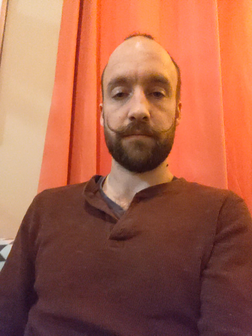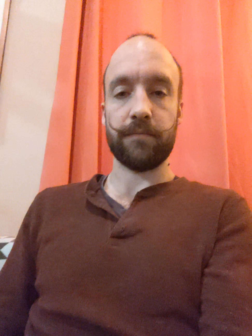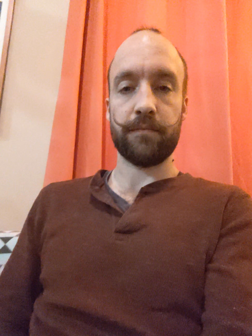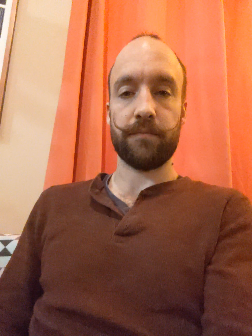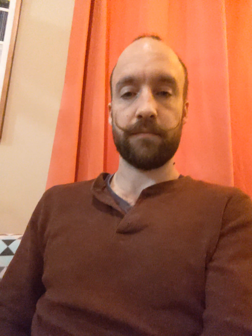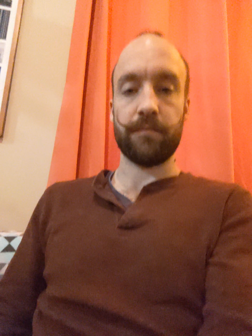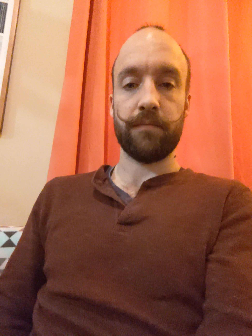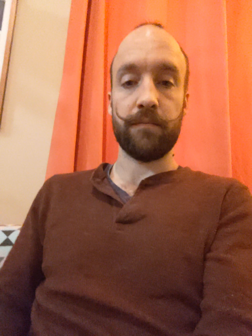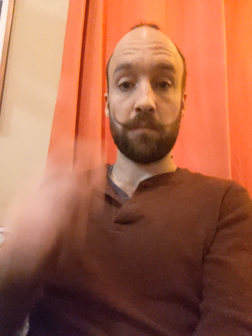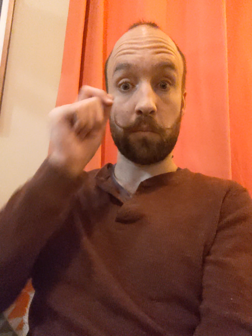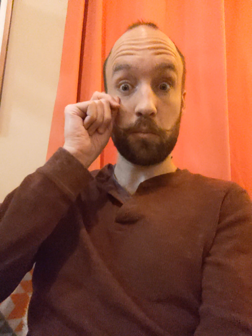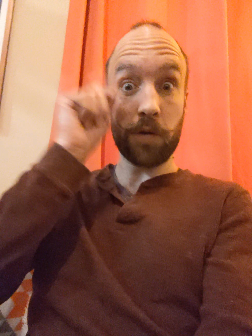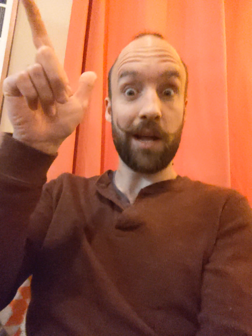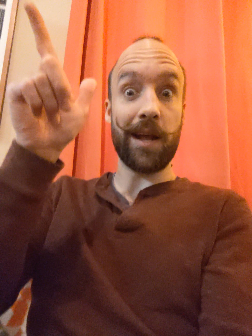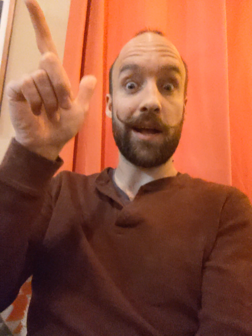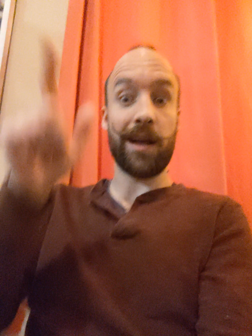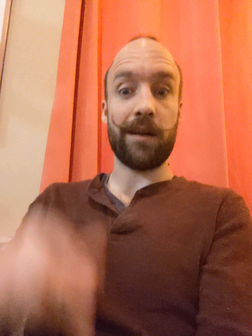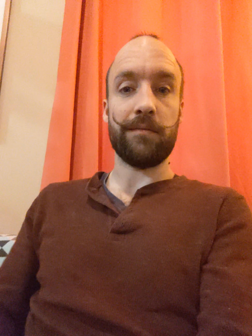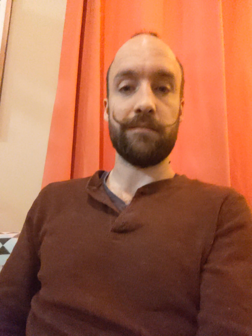wake